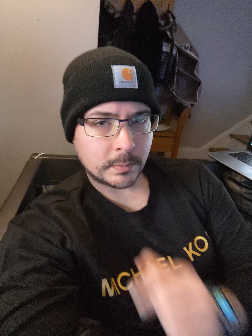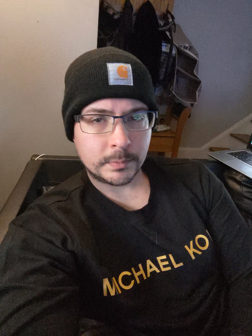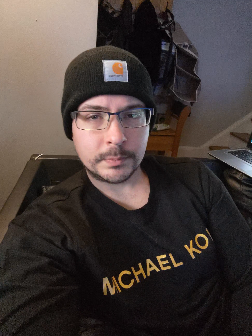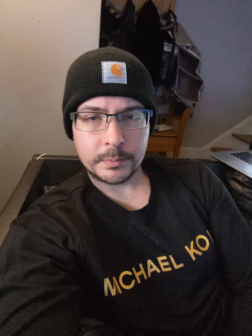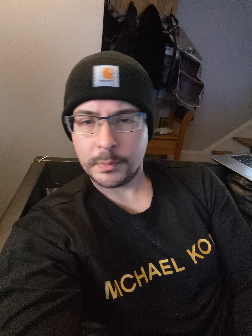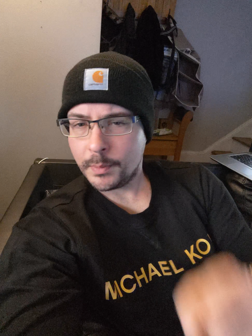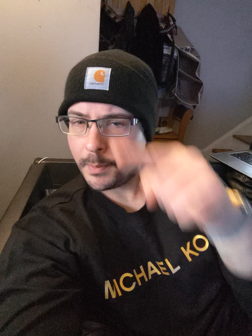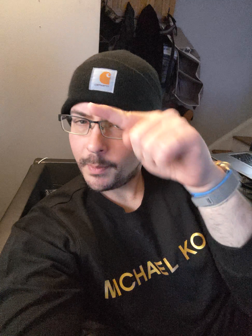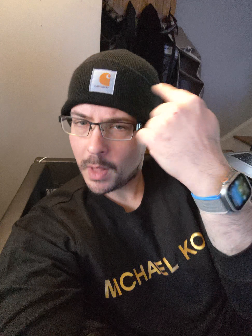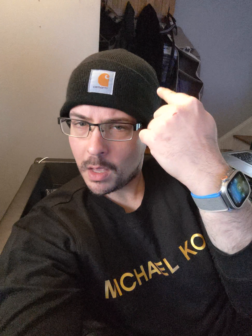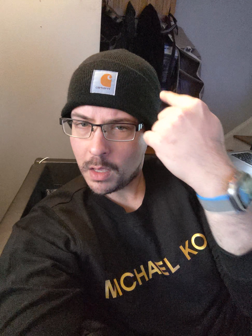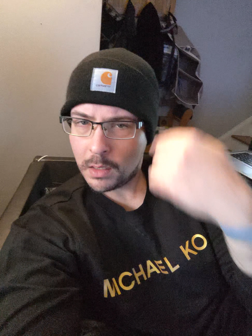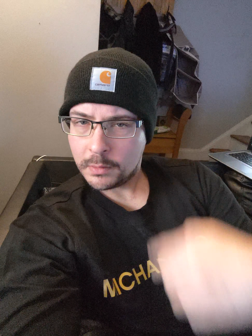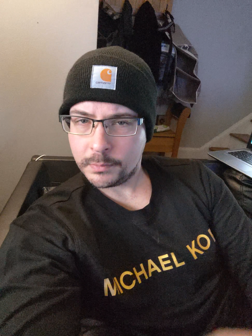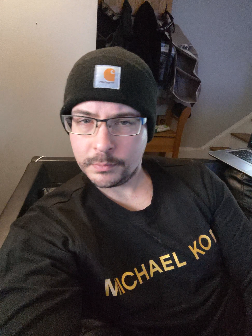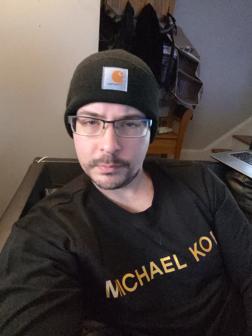black